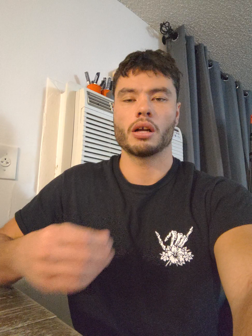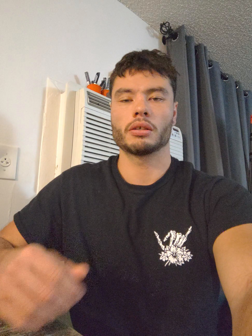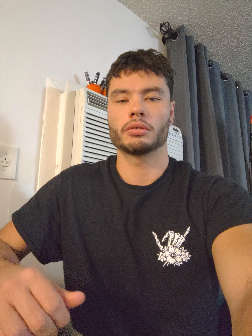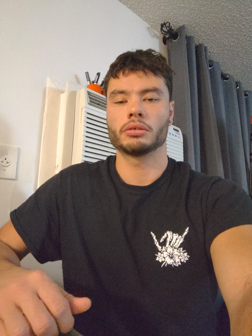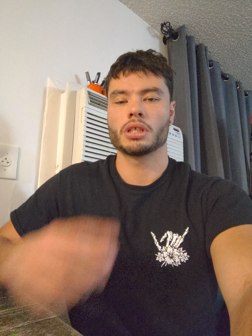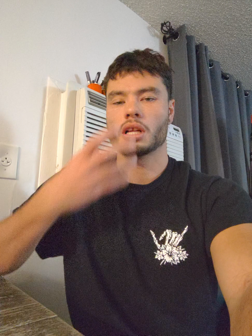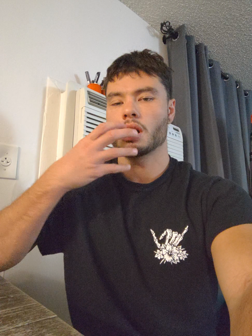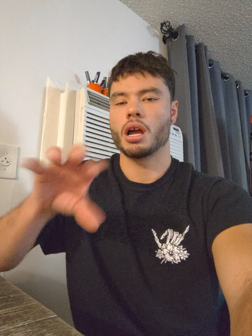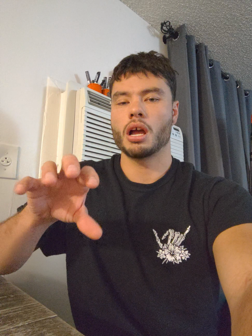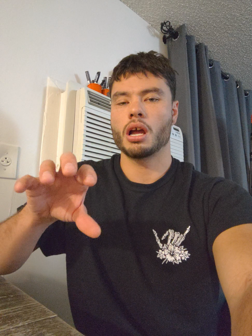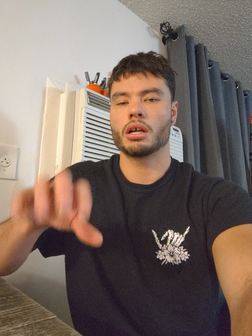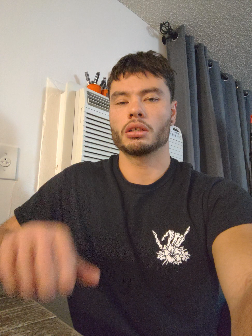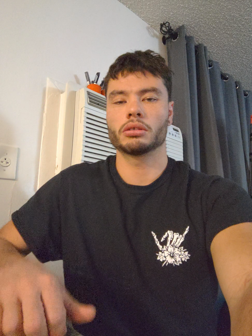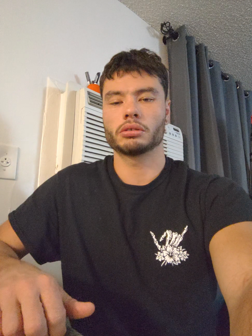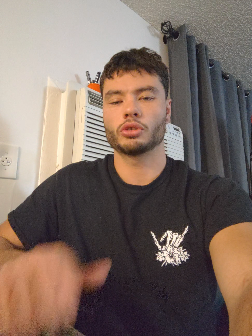hot